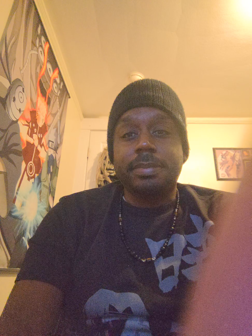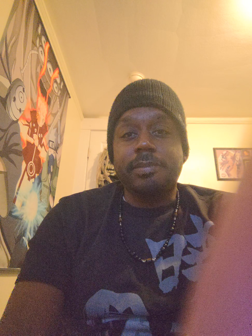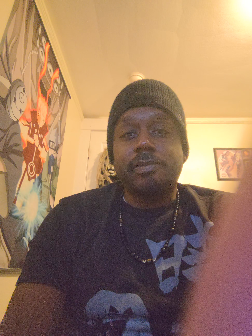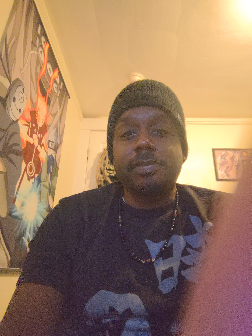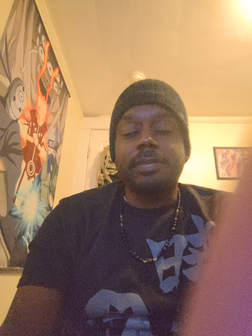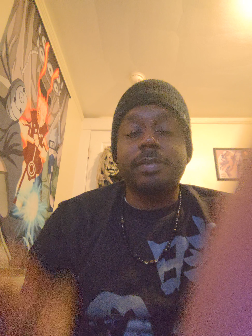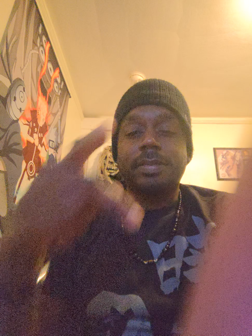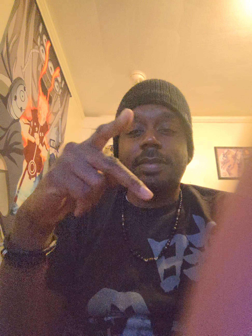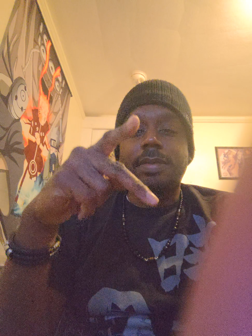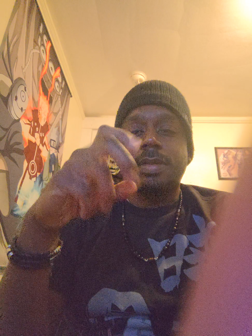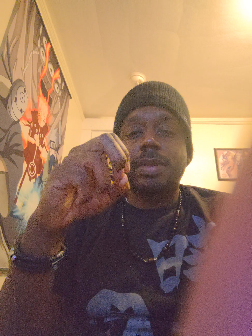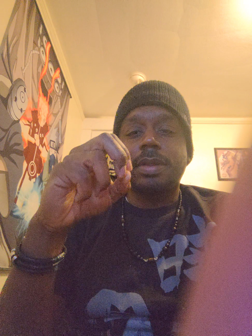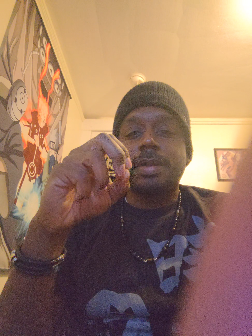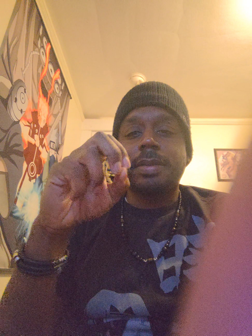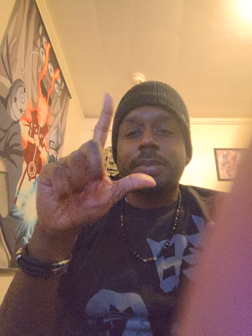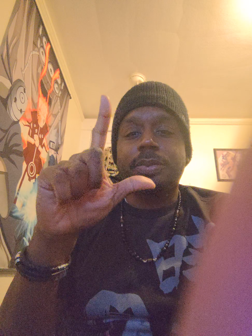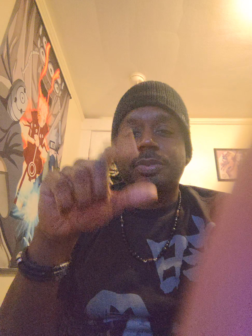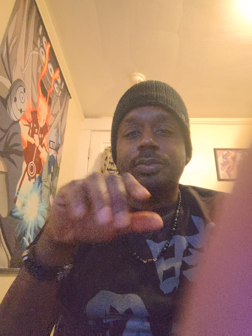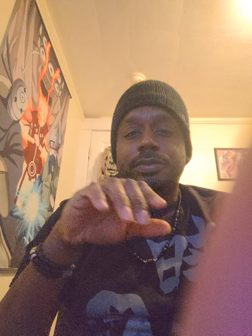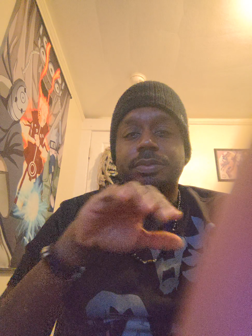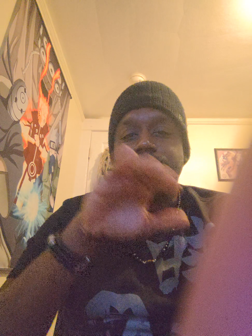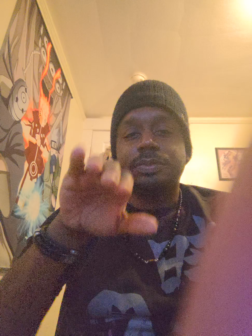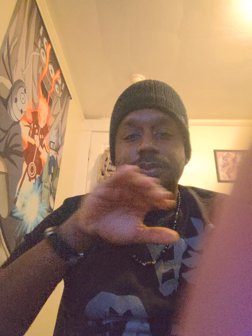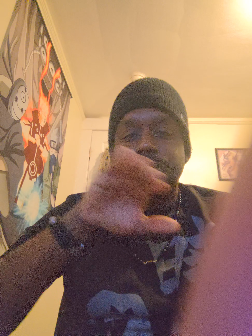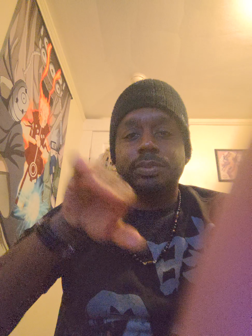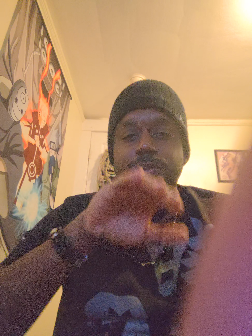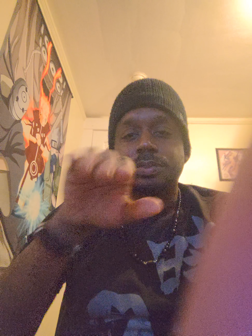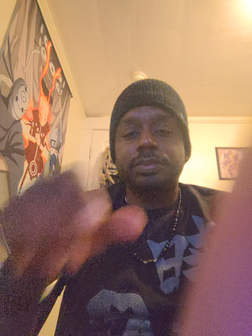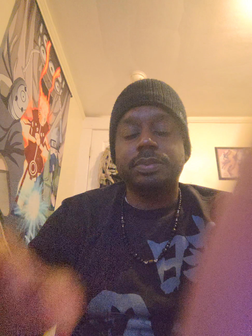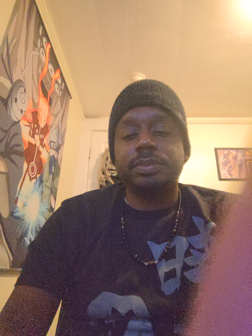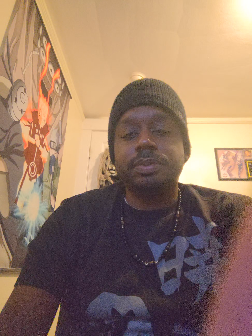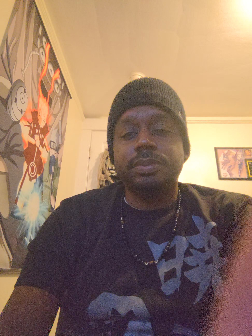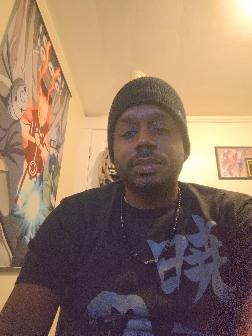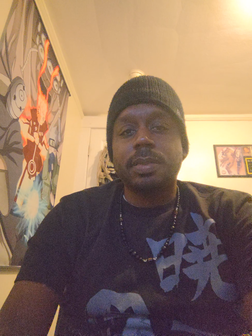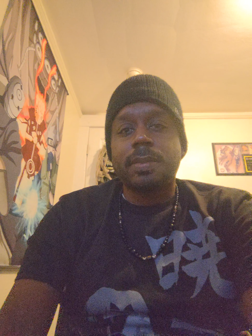pool